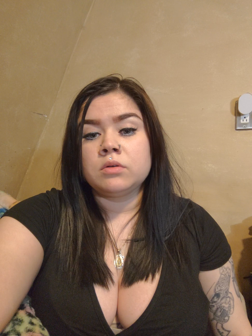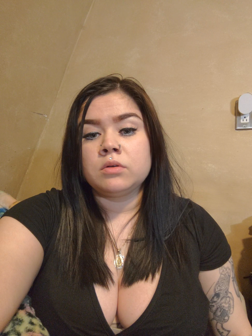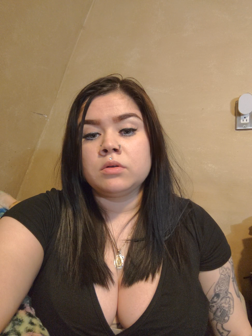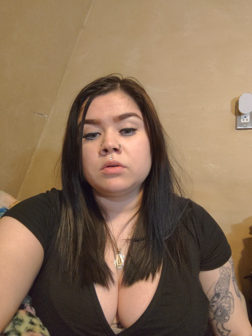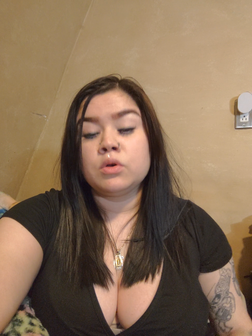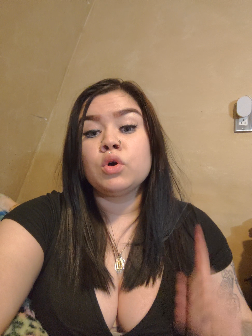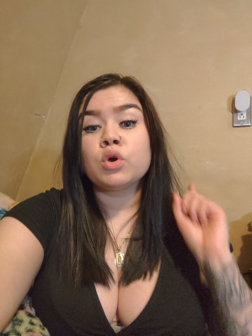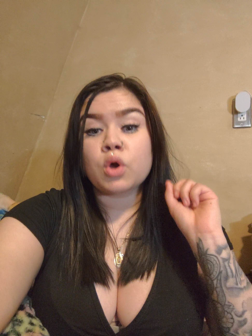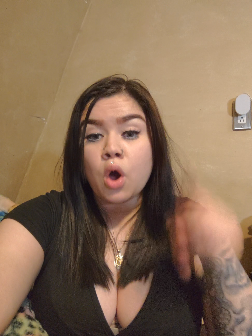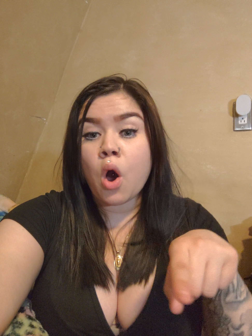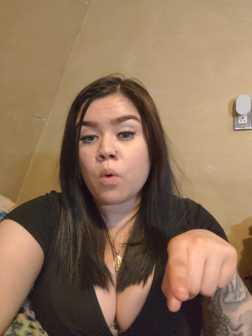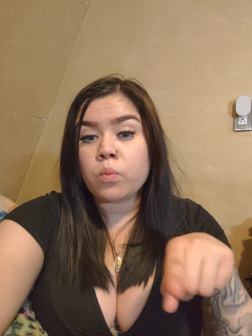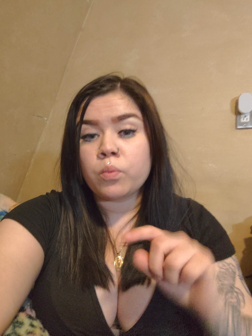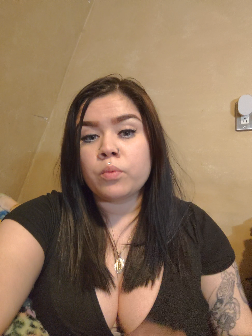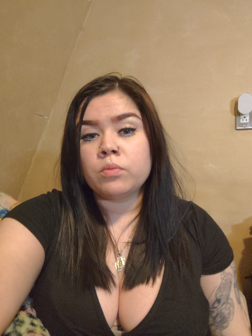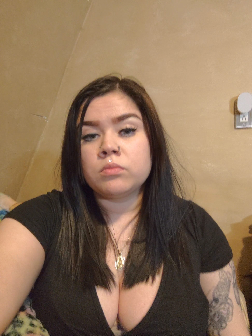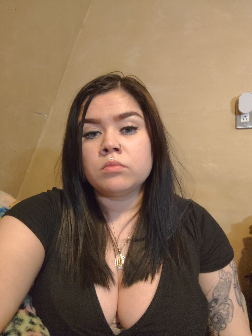go